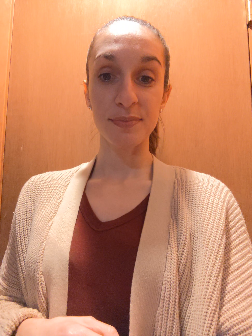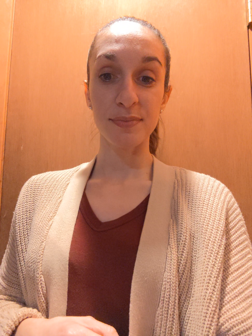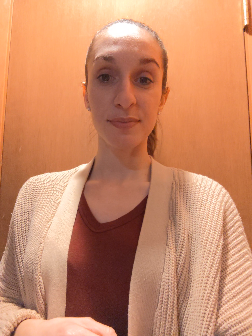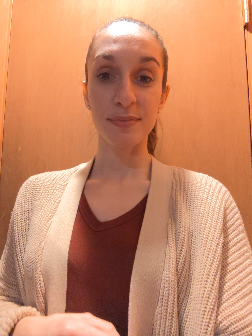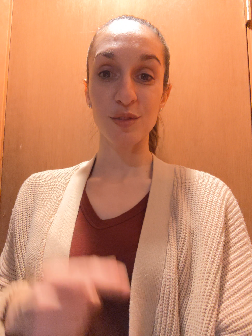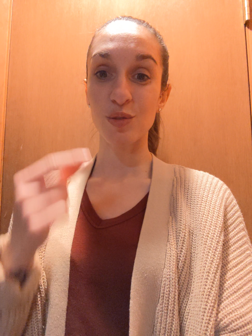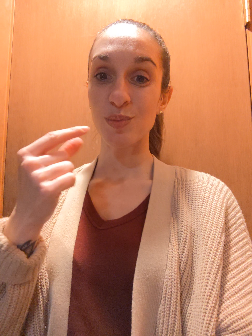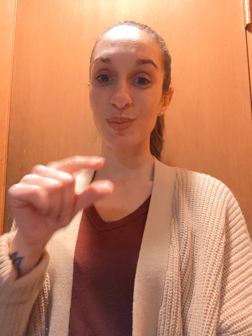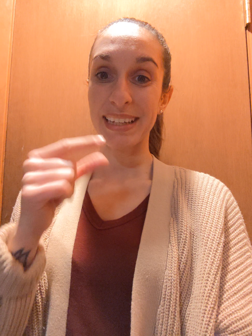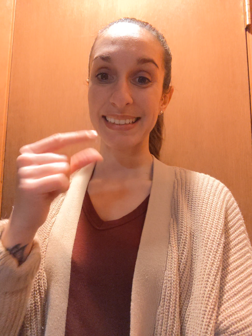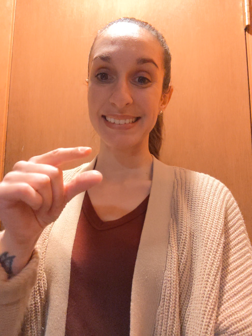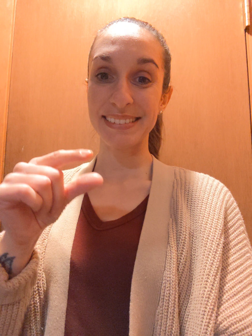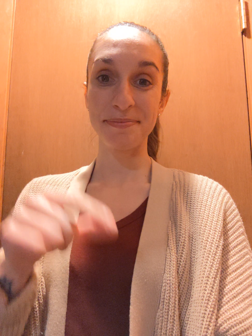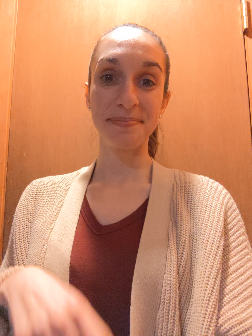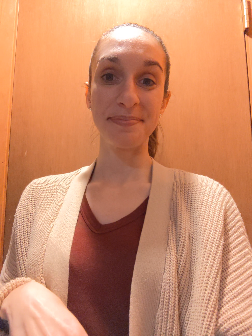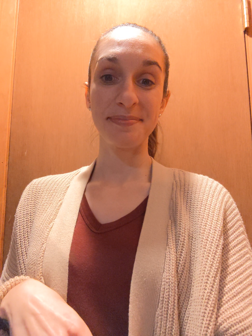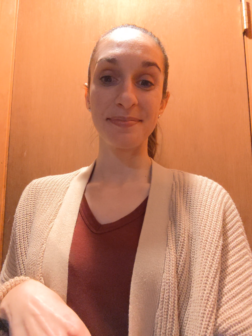green